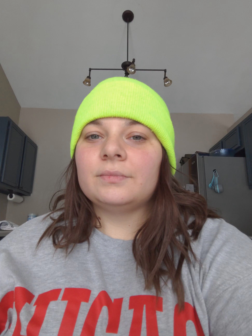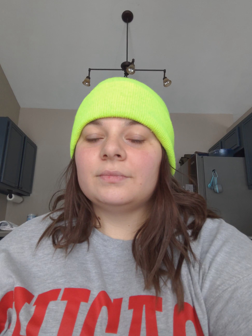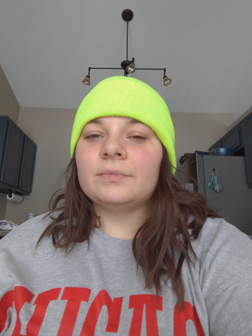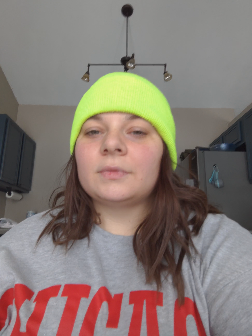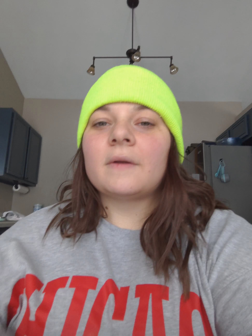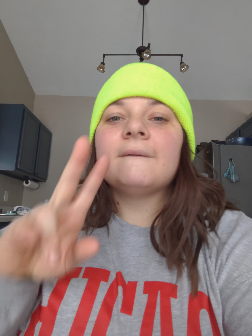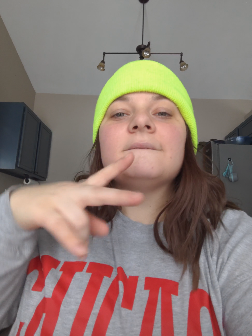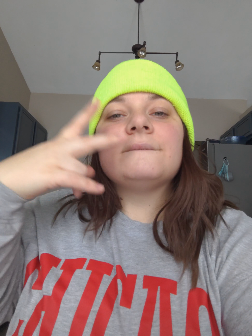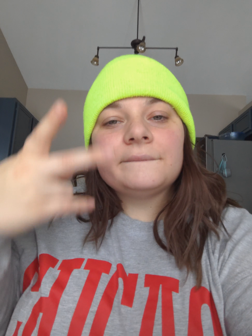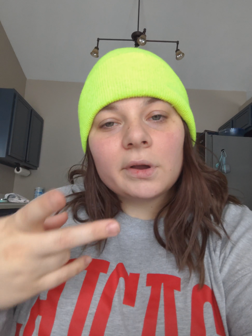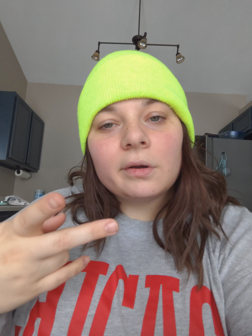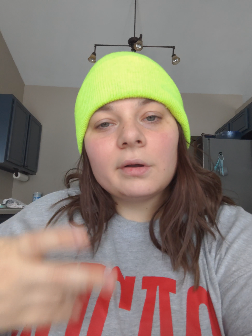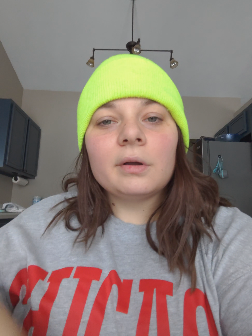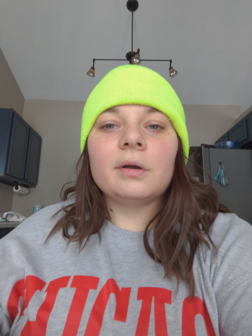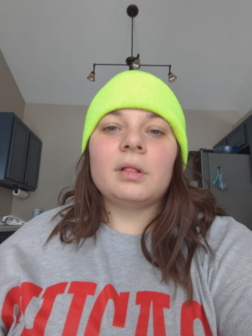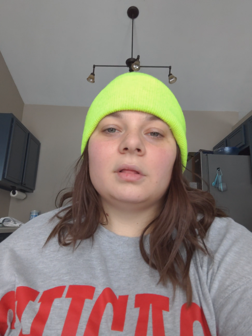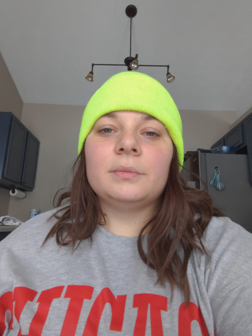fall